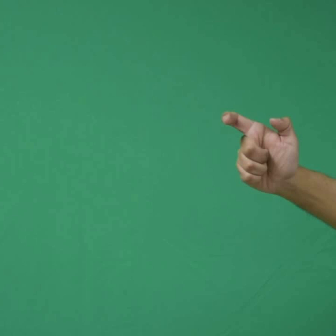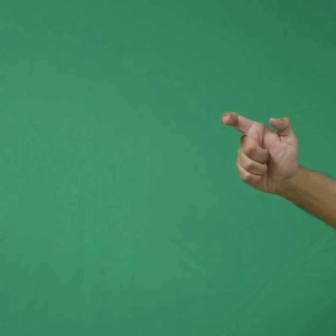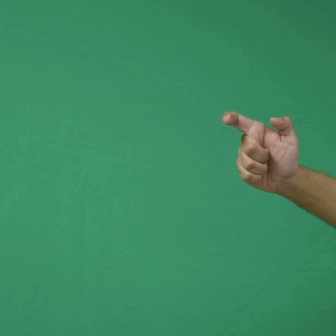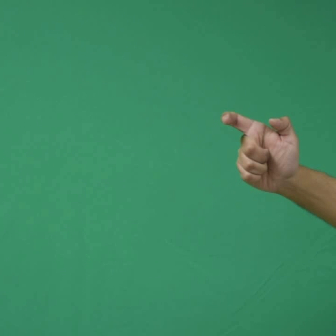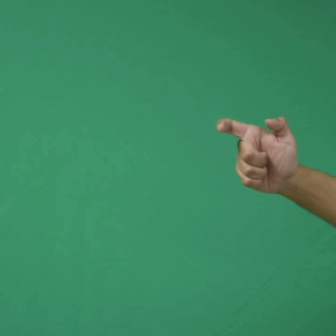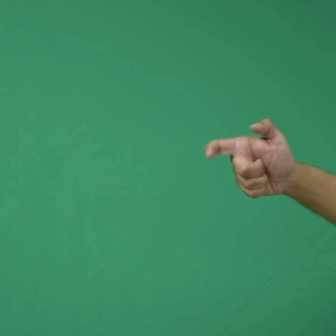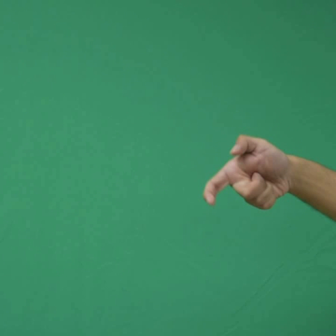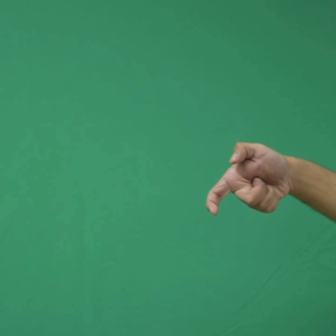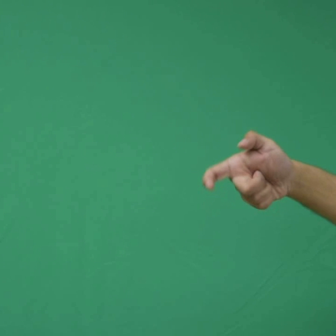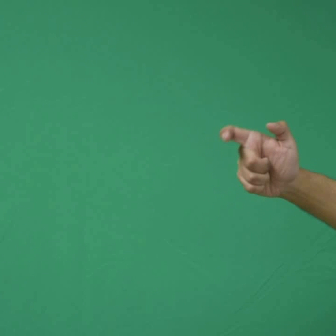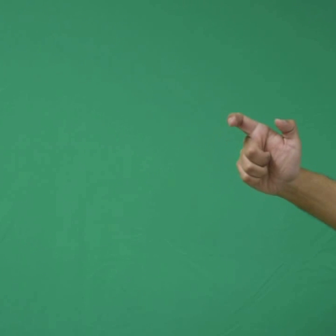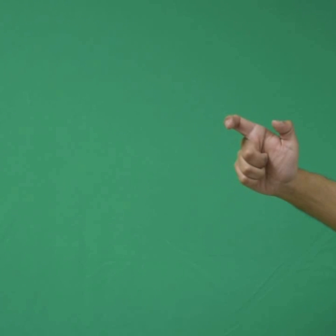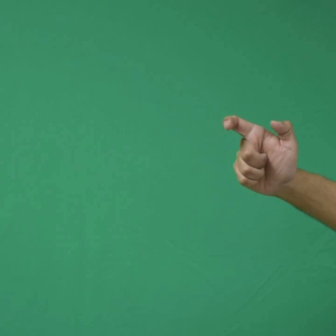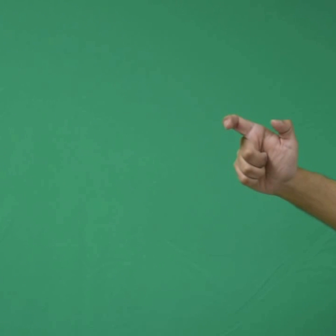Q